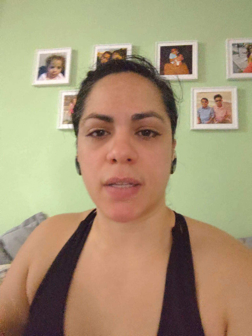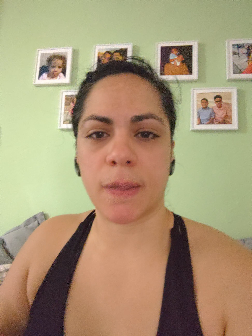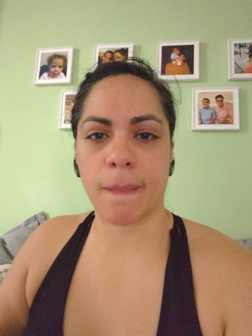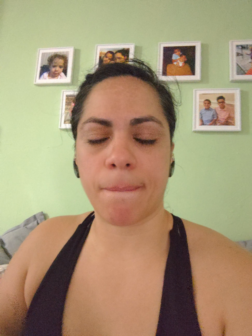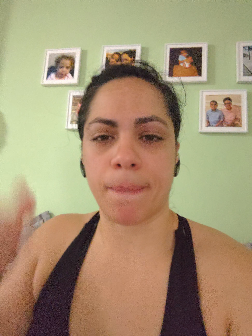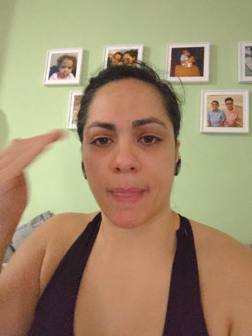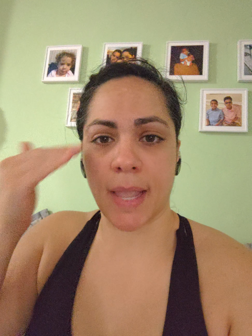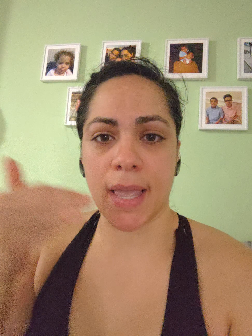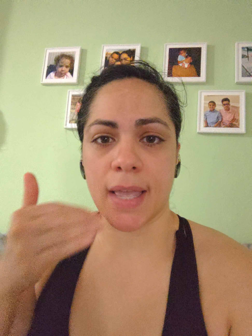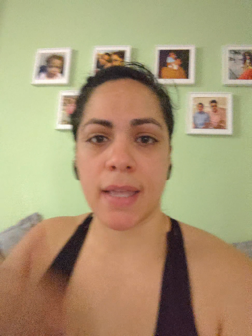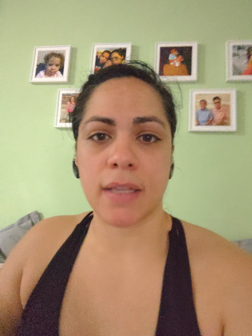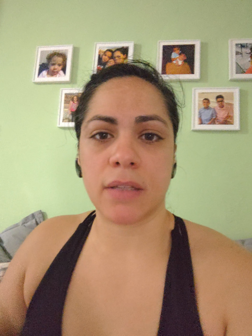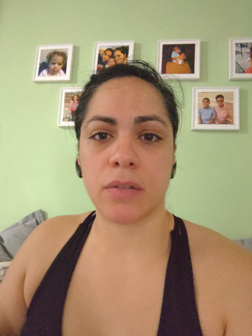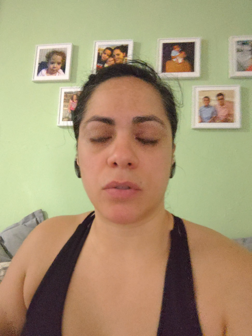head